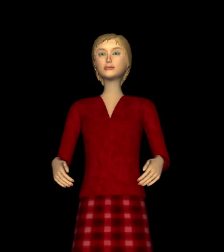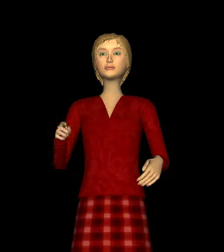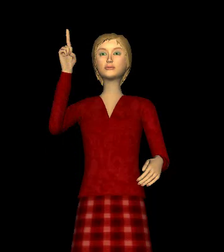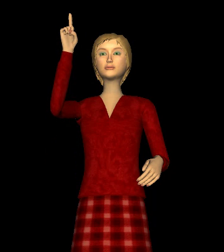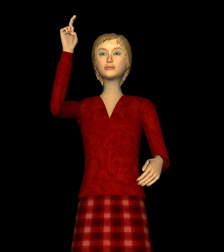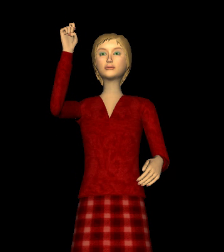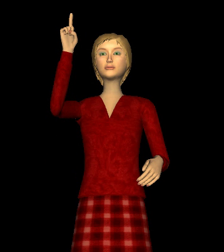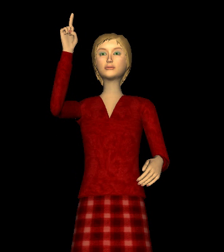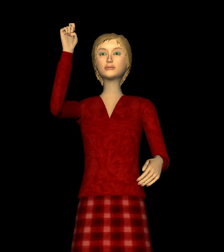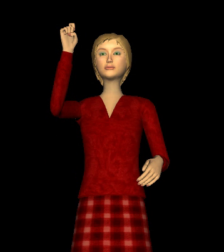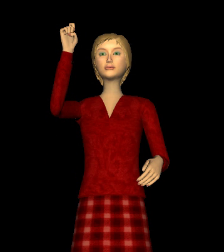ماء